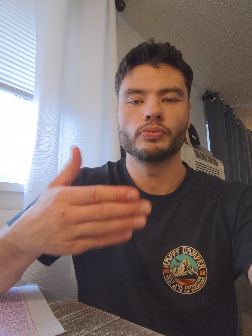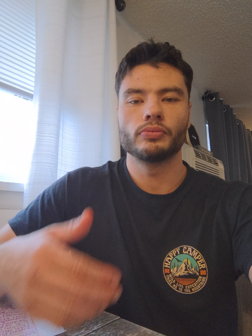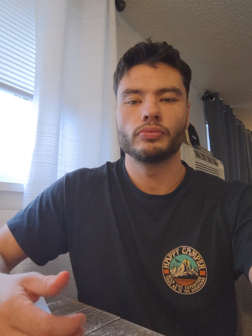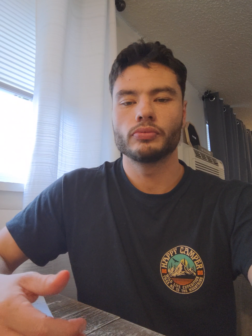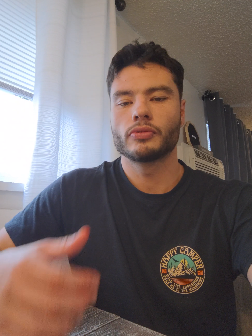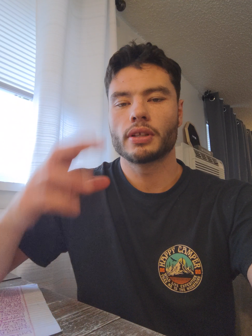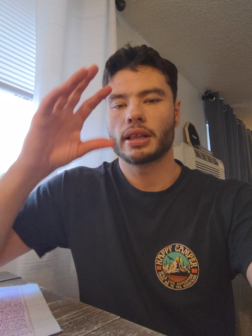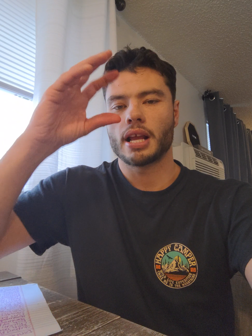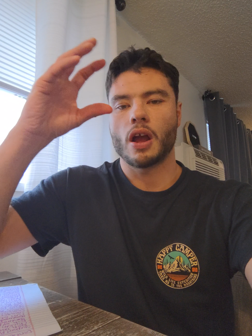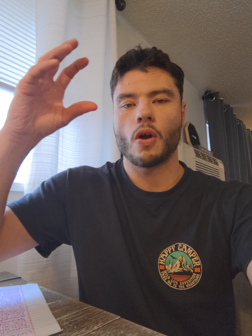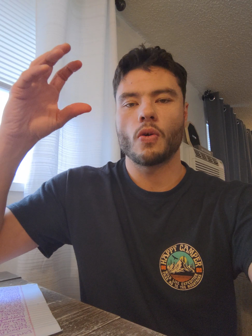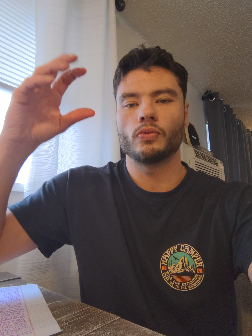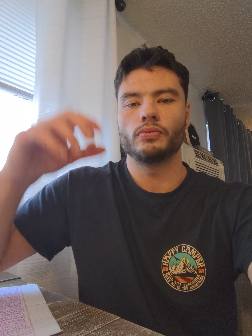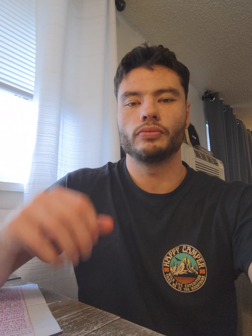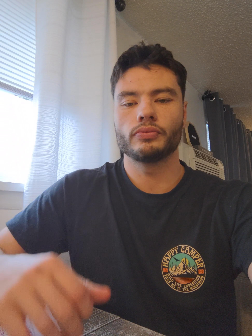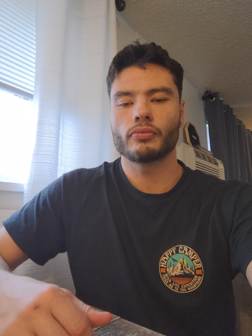cloud